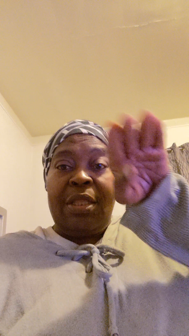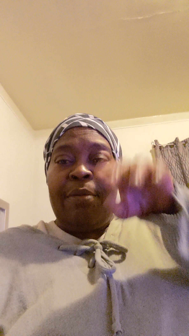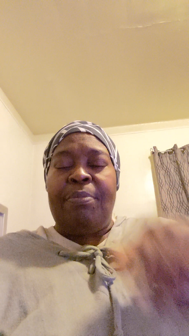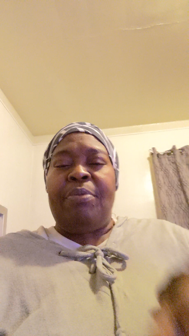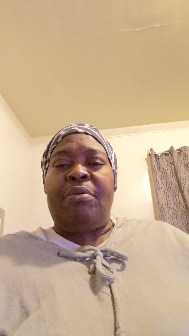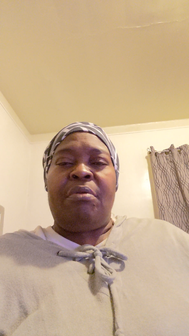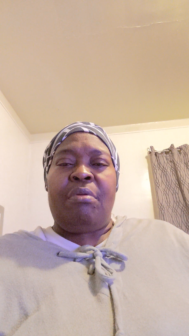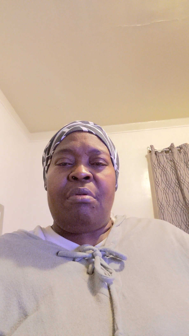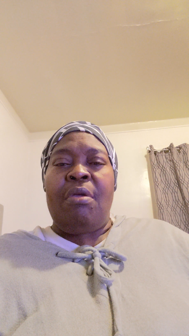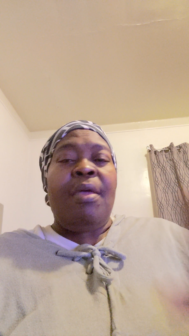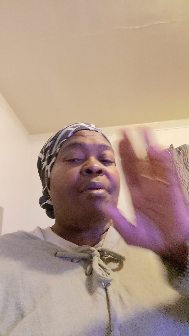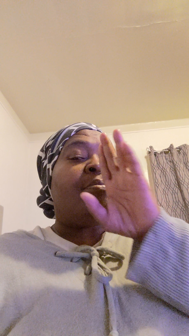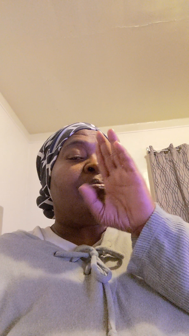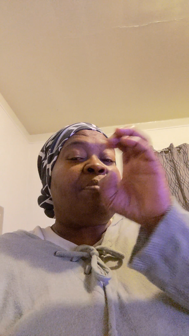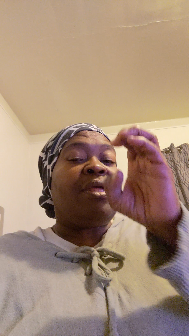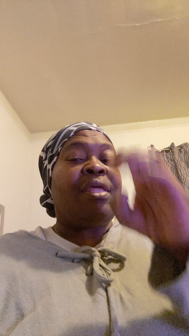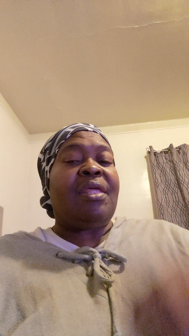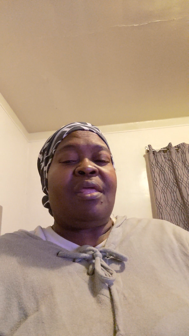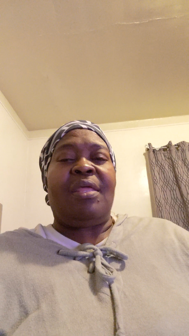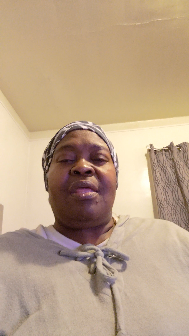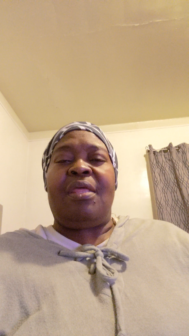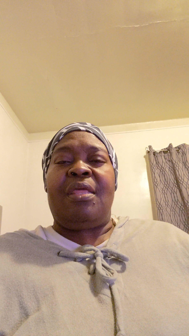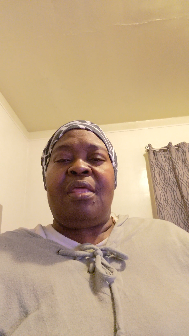be